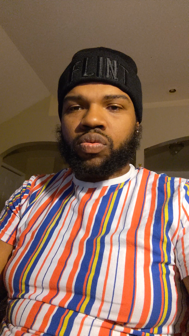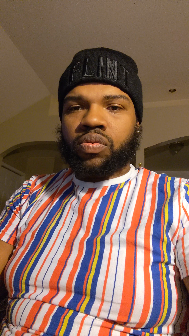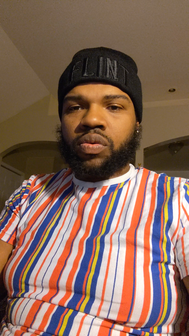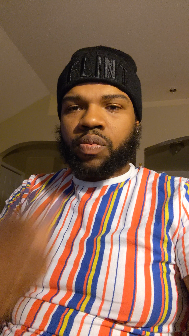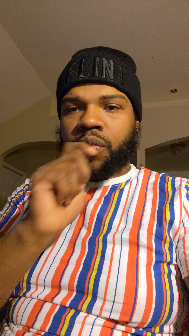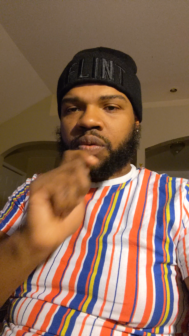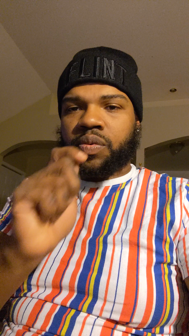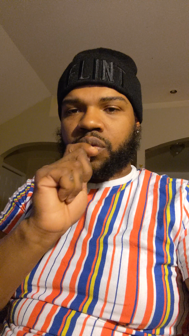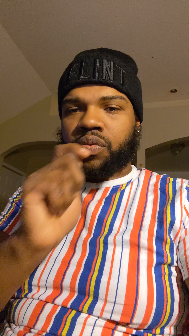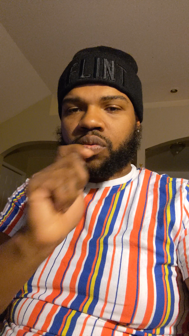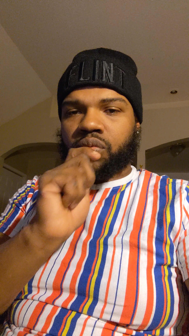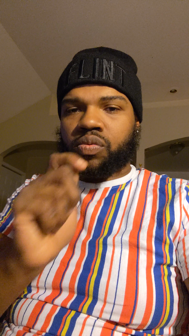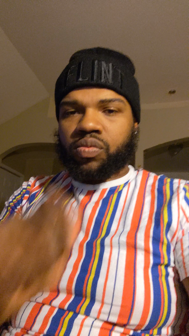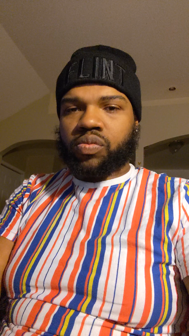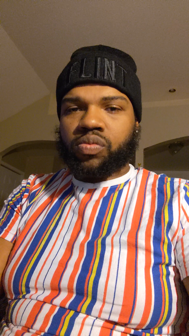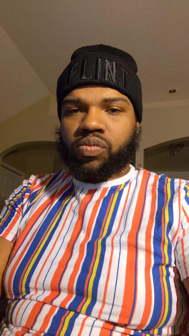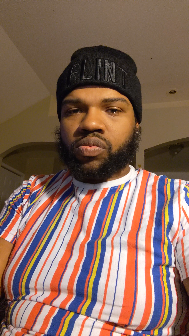popsicle